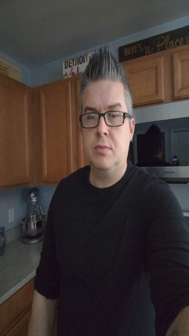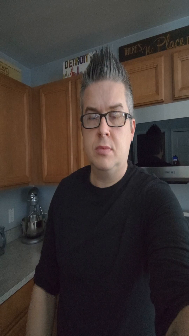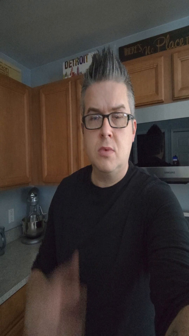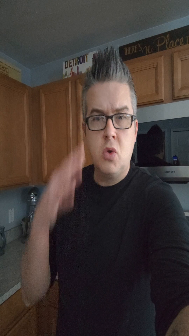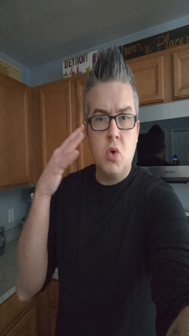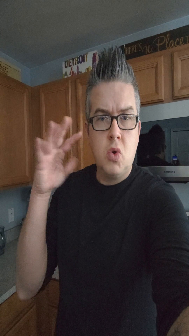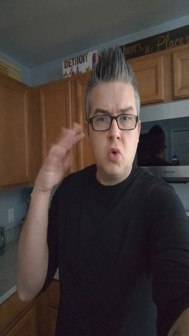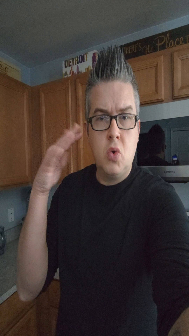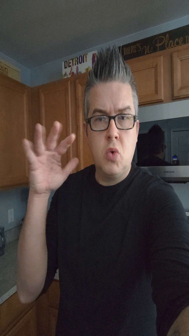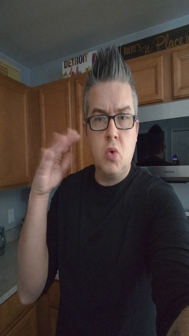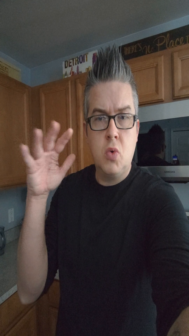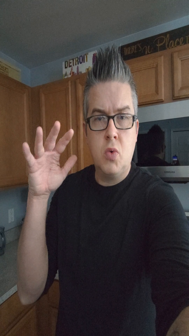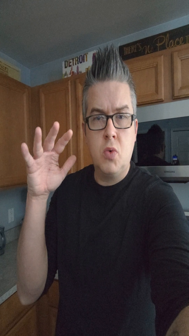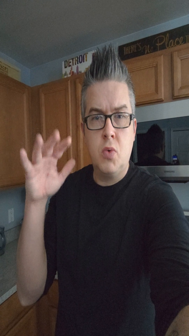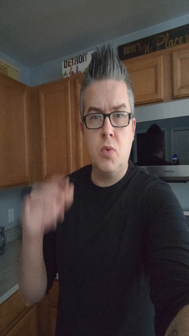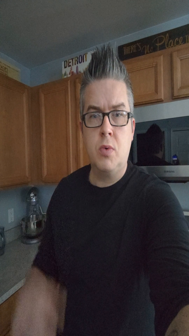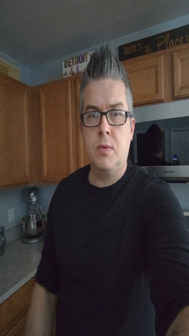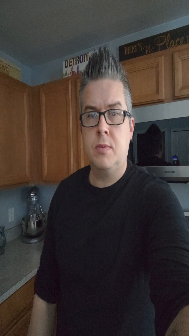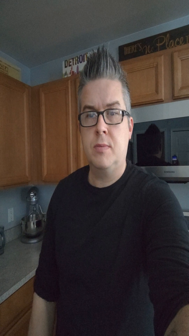noisy